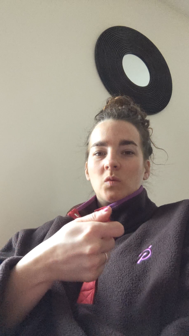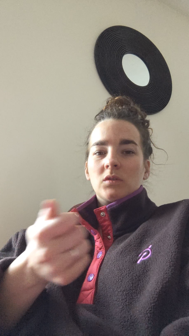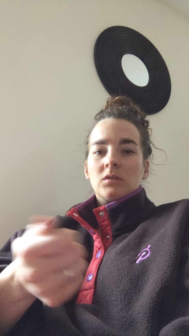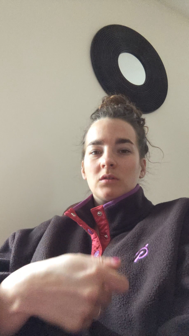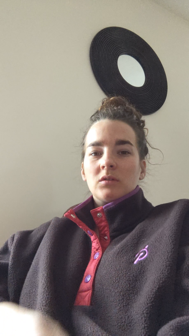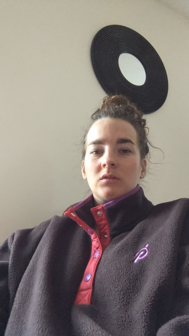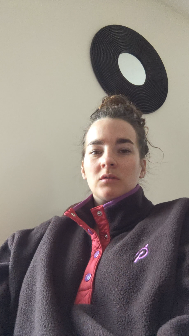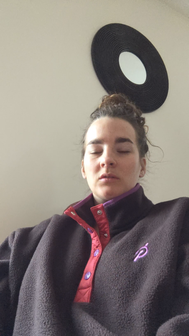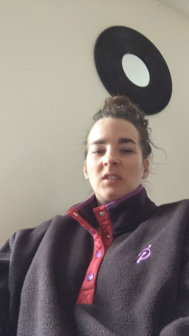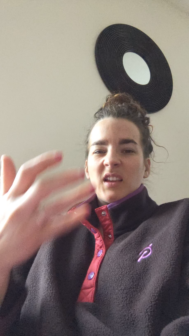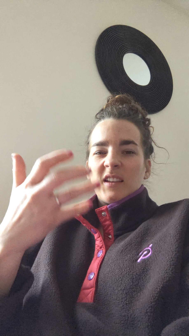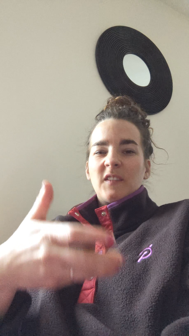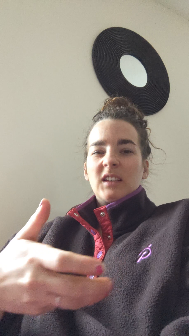heavy